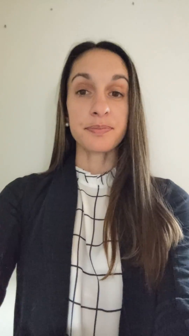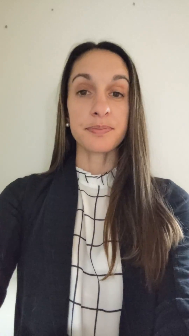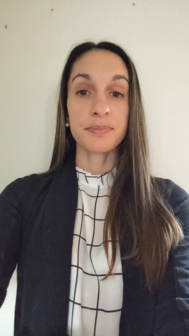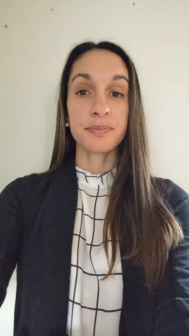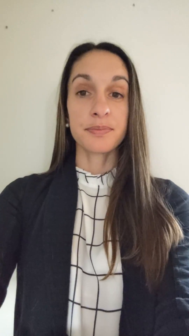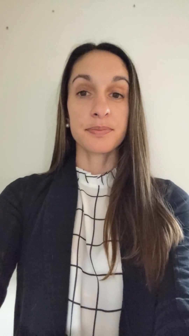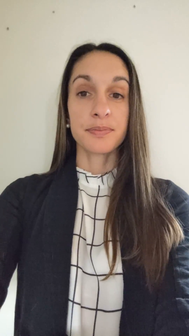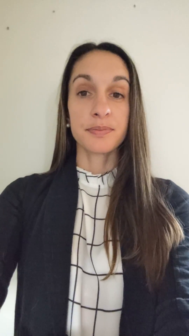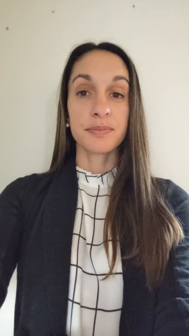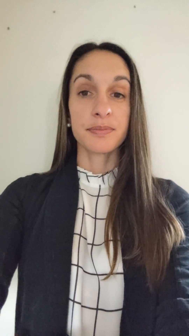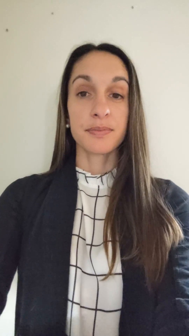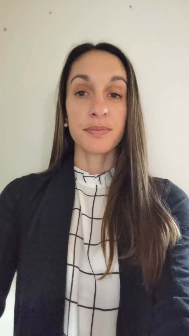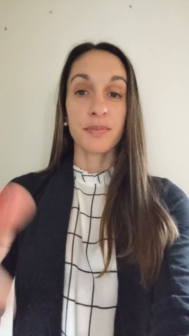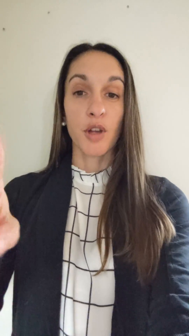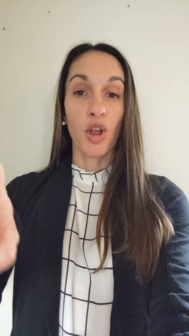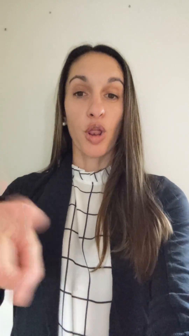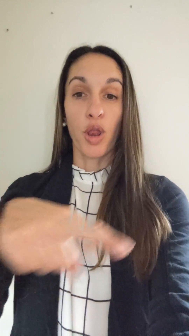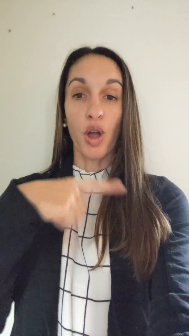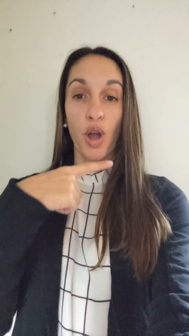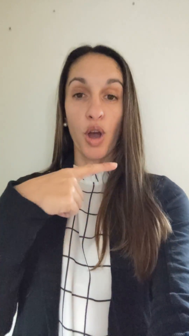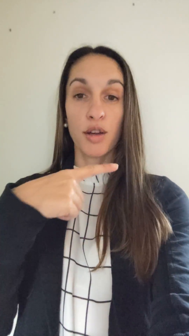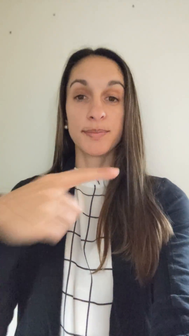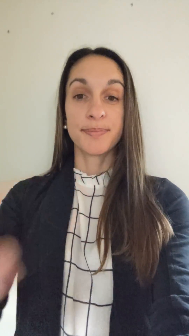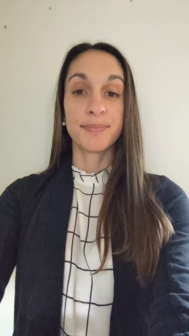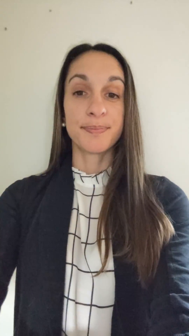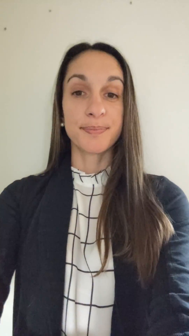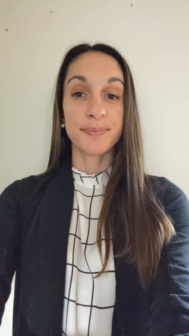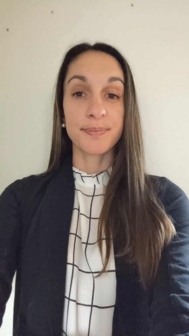long